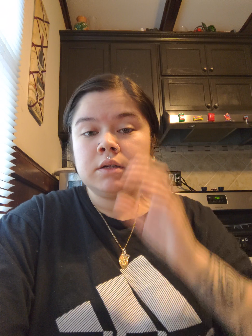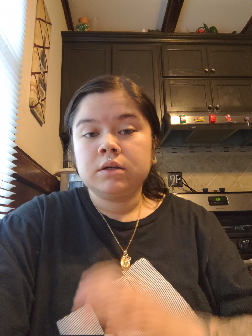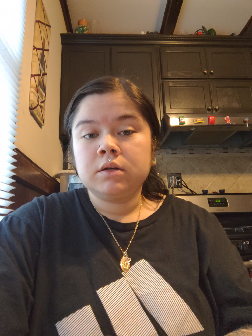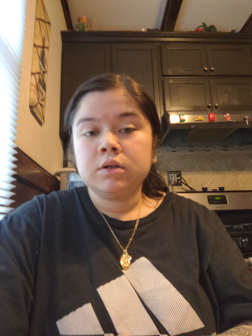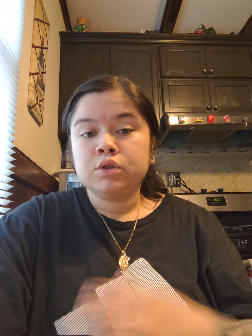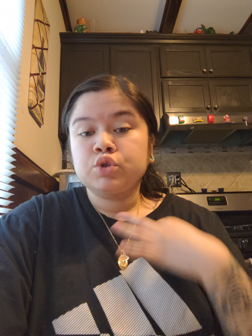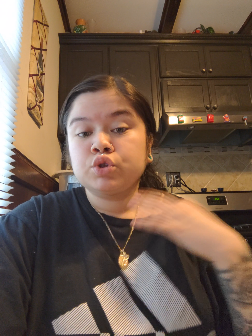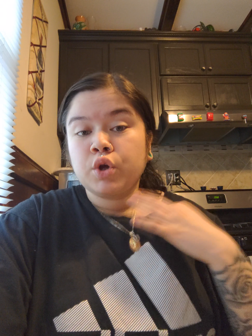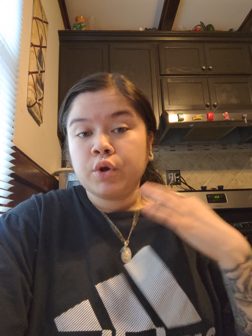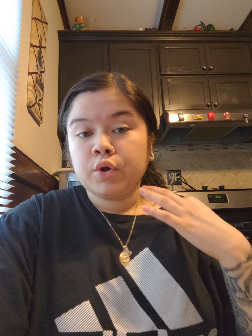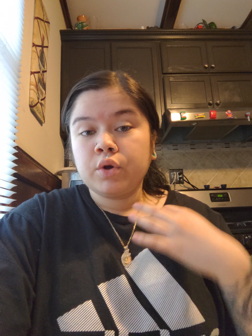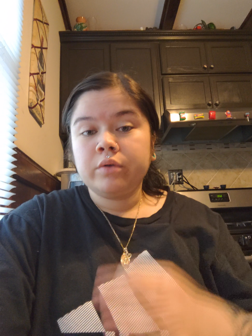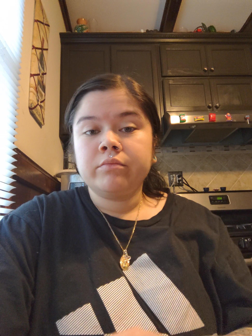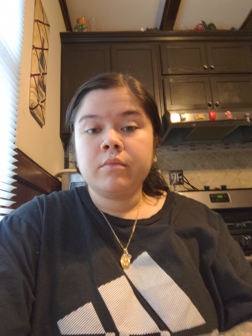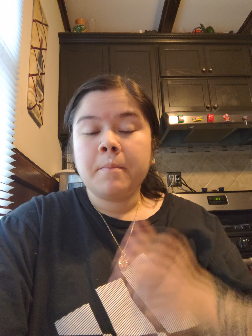shirt